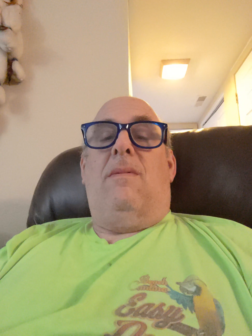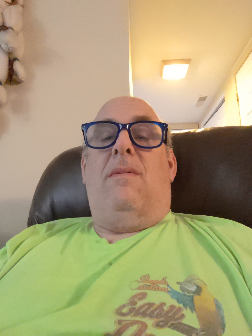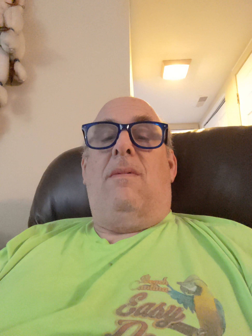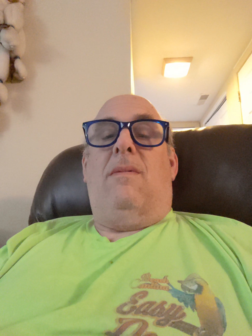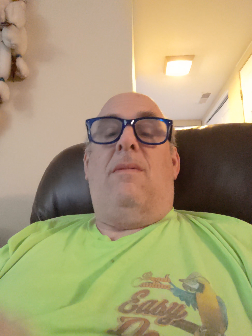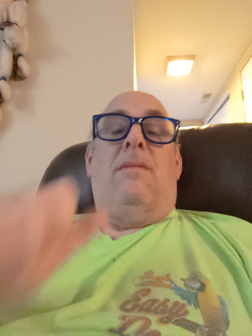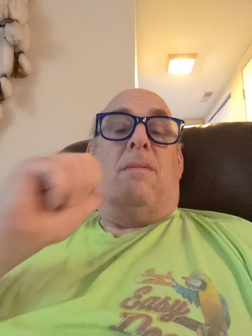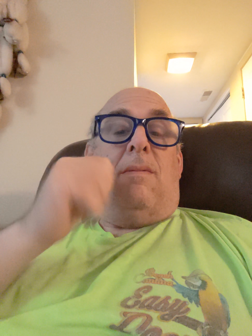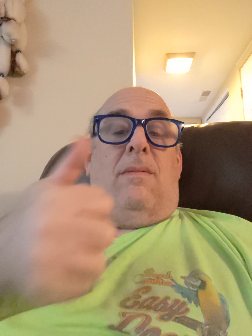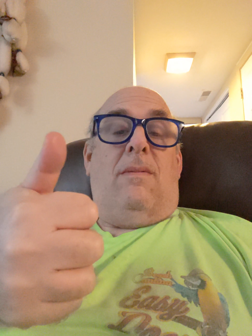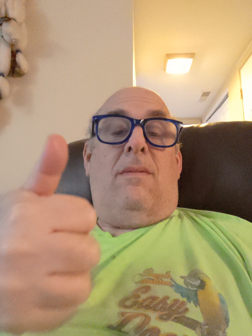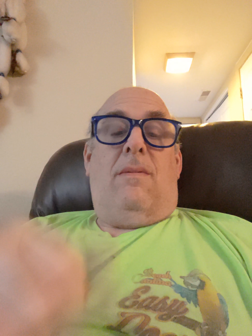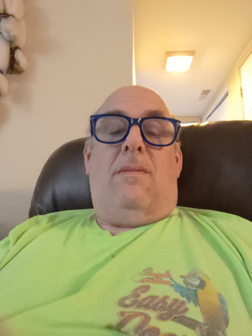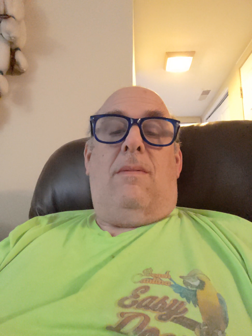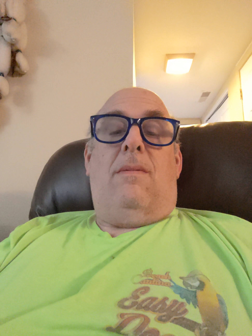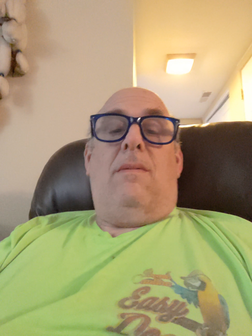tomorrow